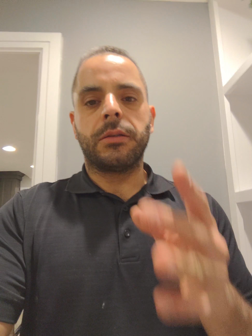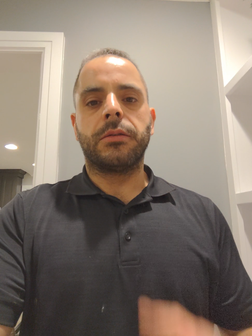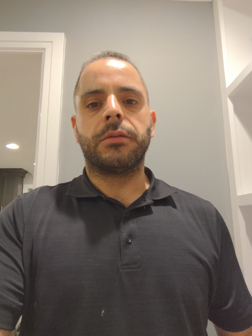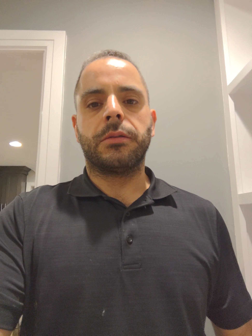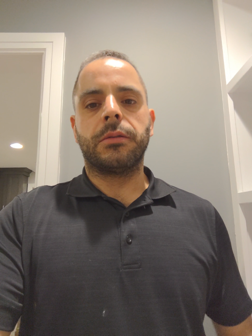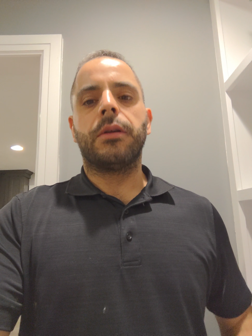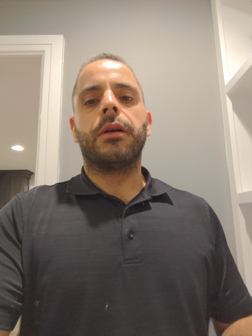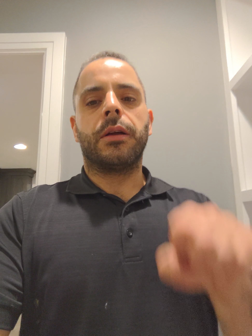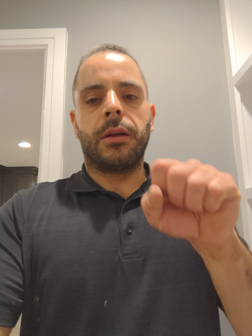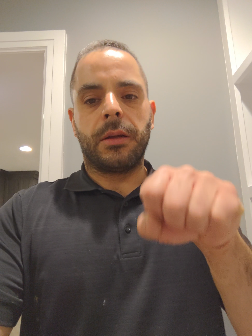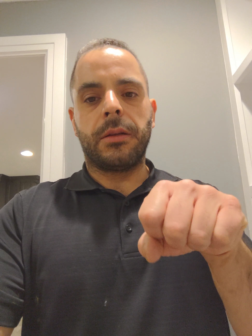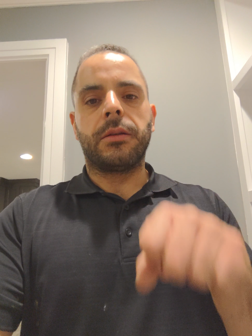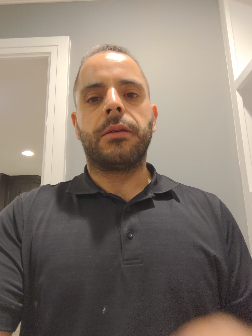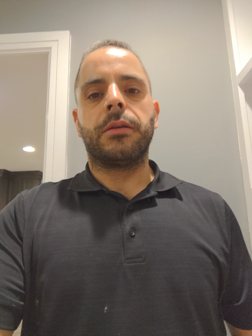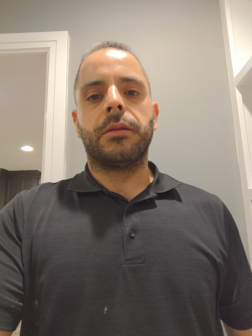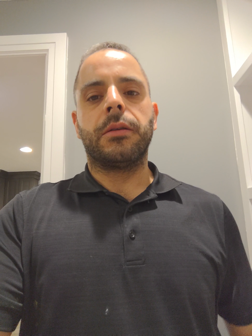can